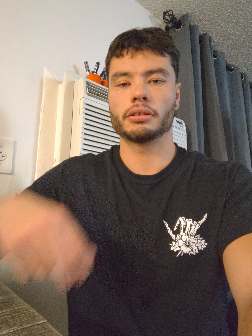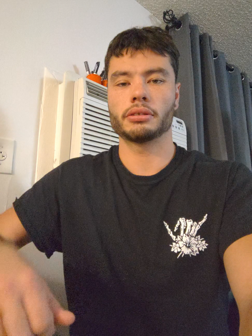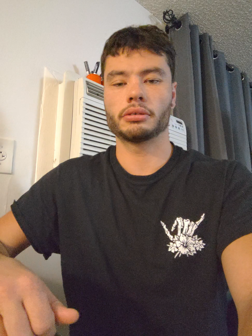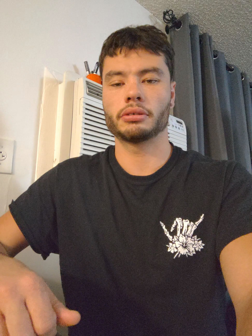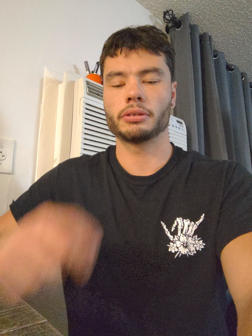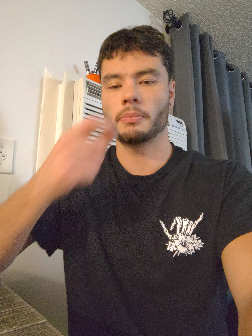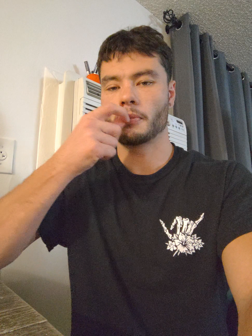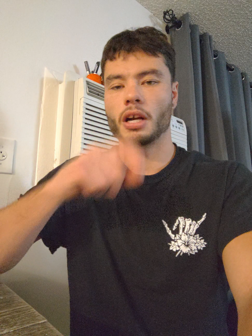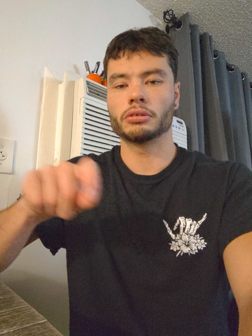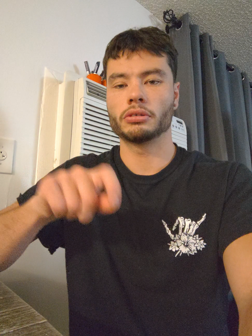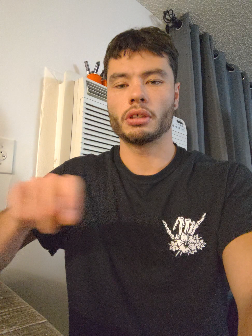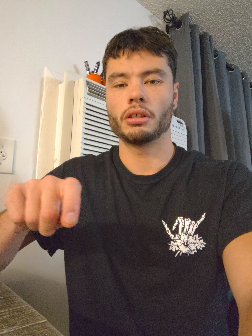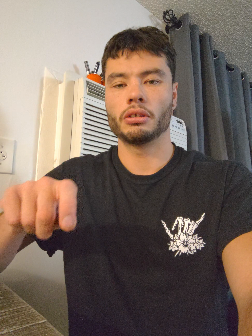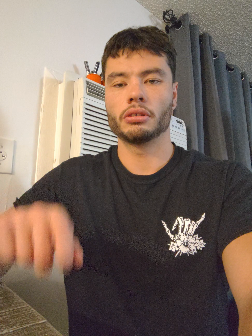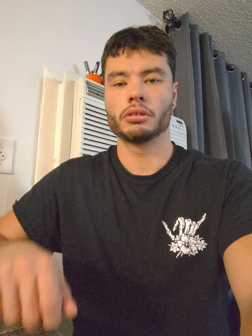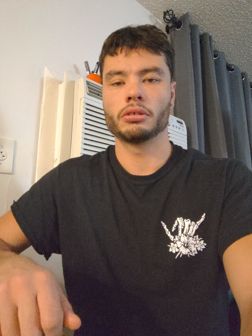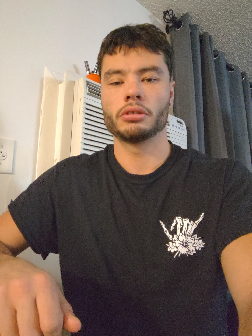pencil